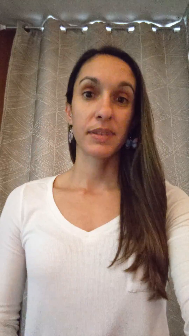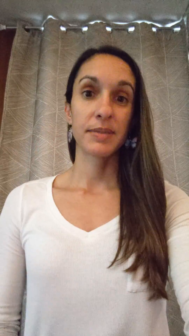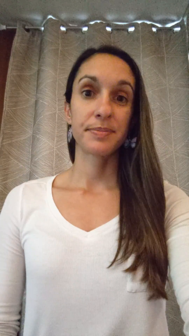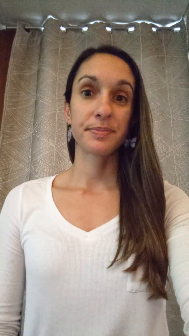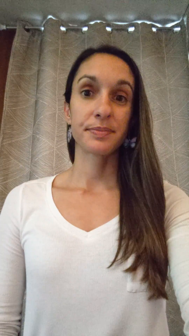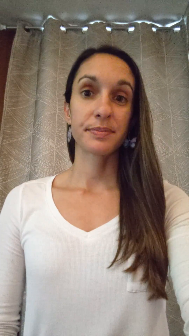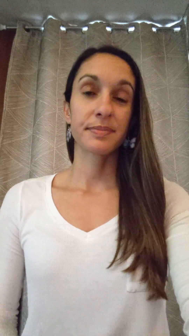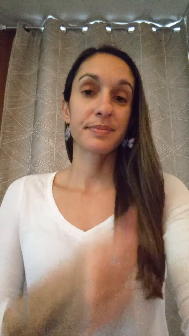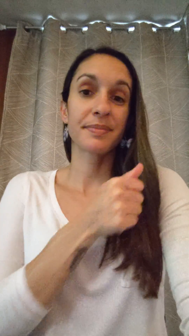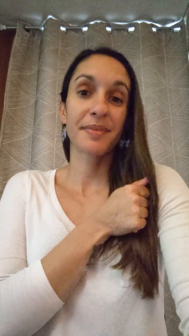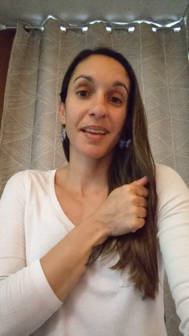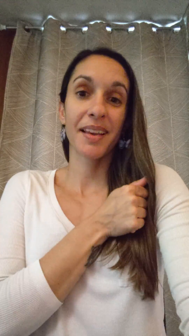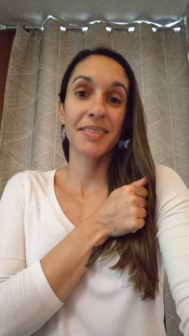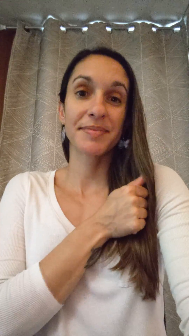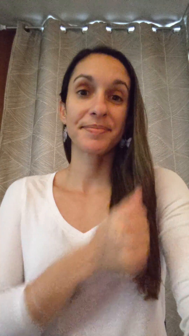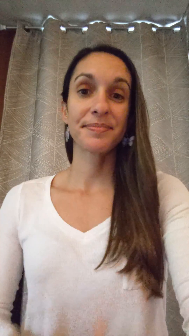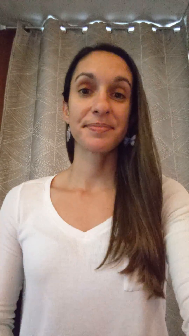hug